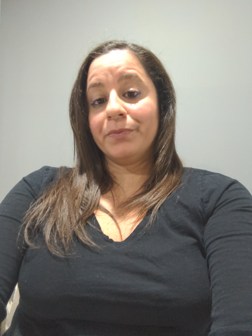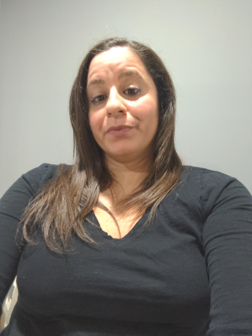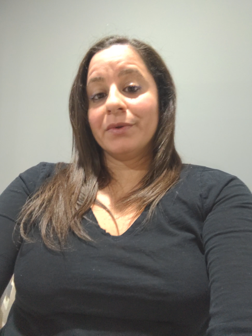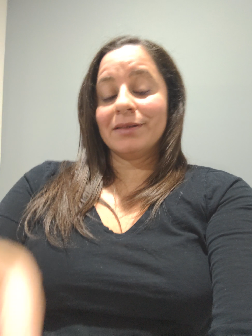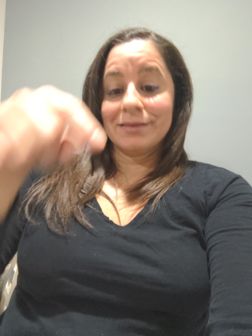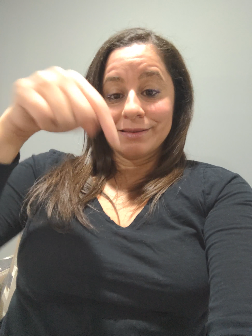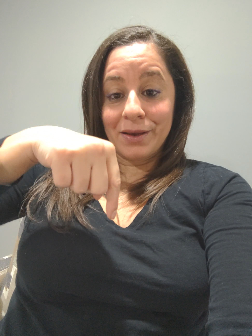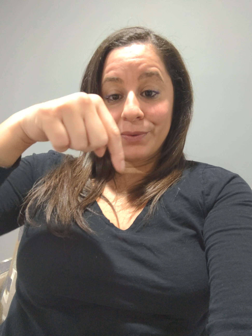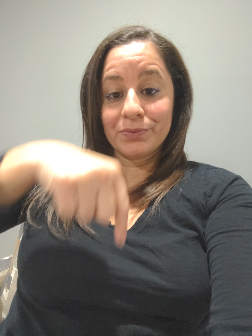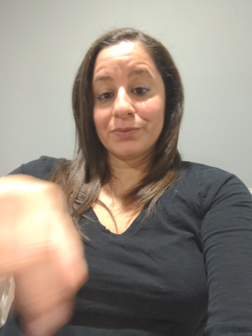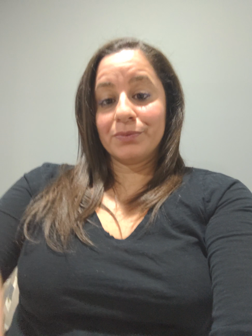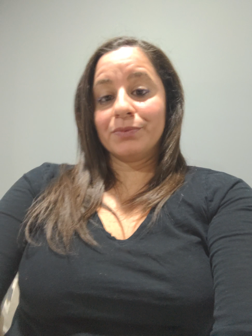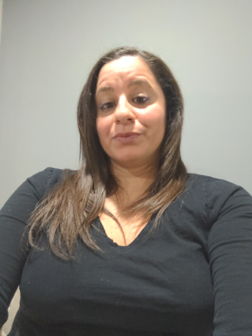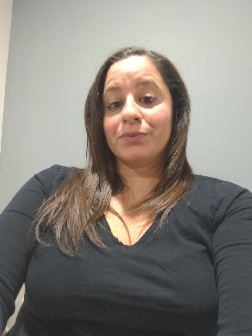down